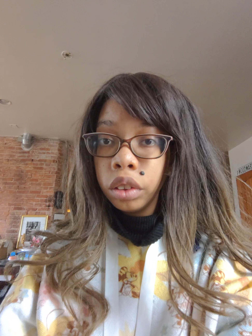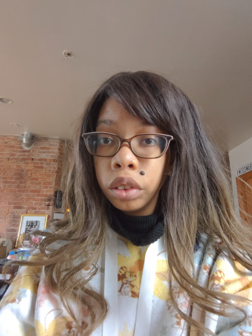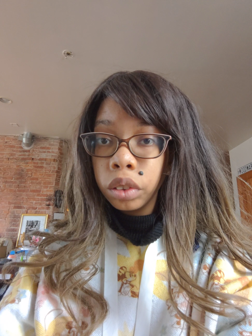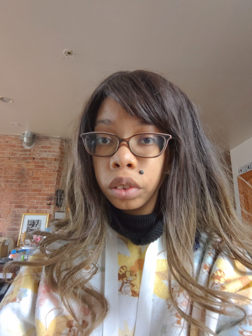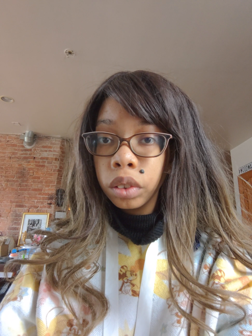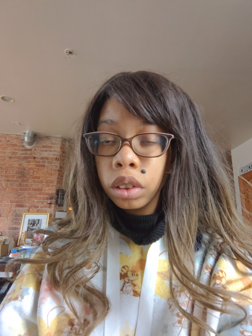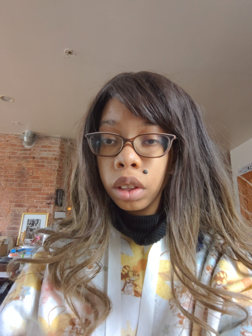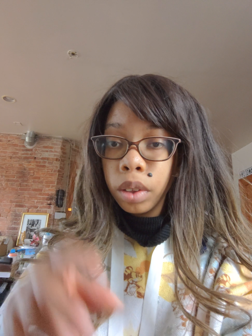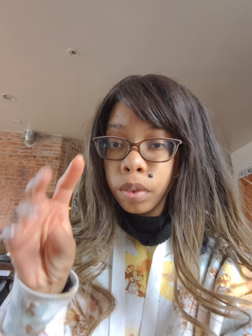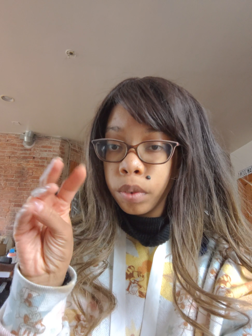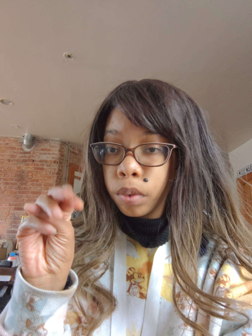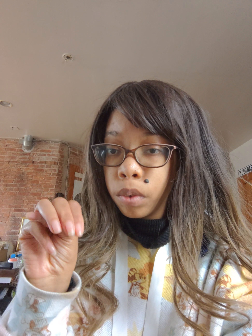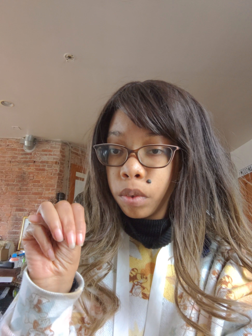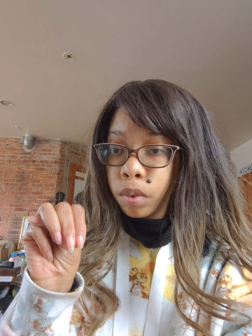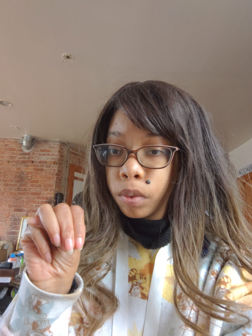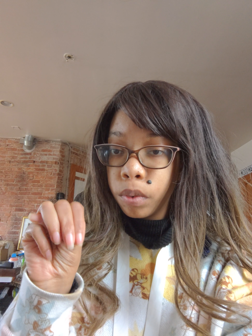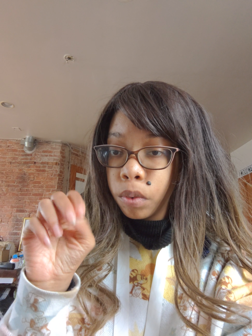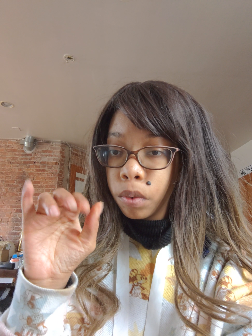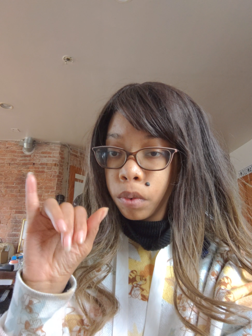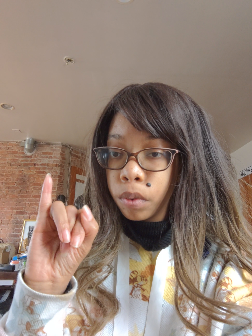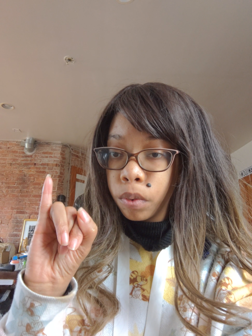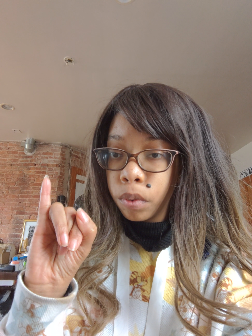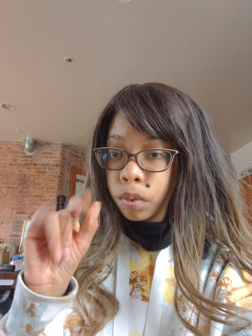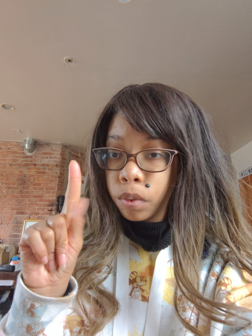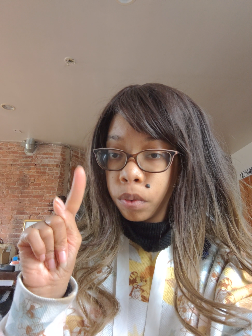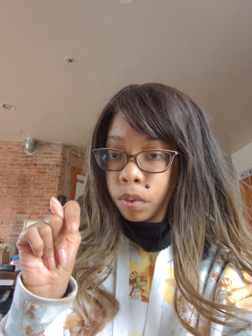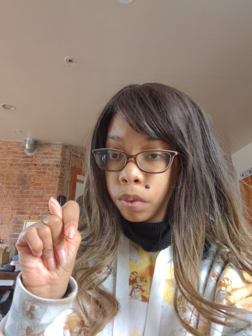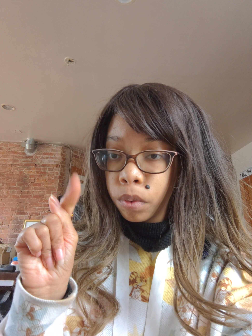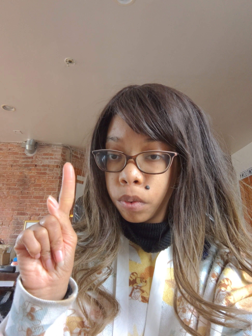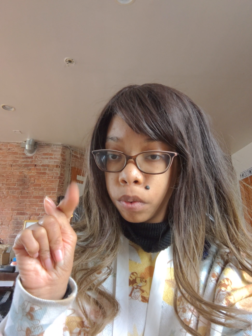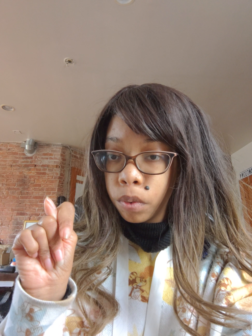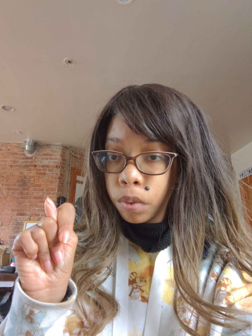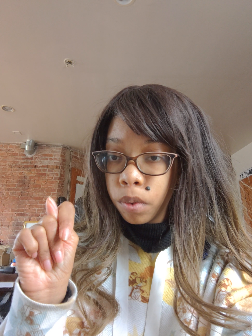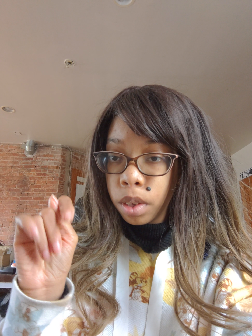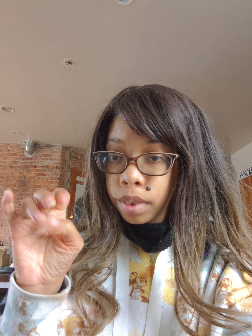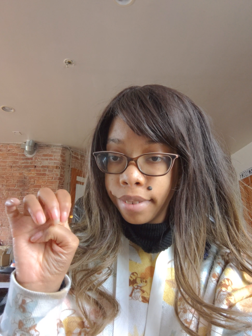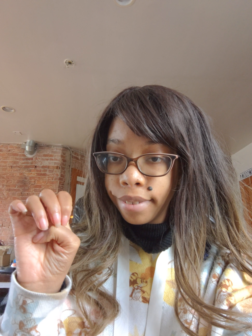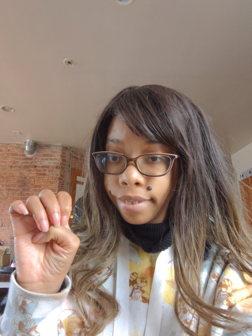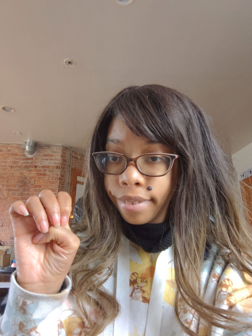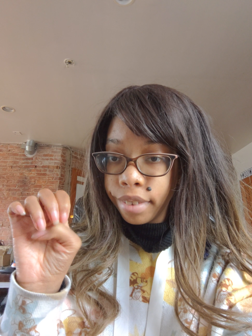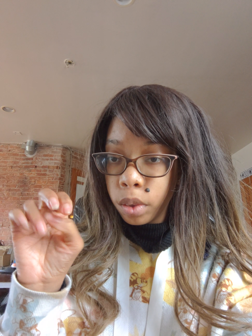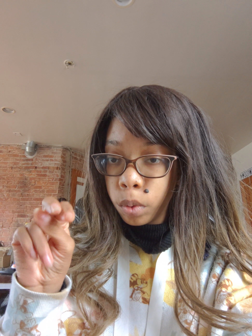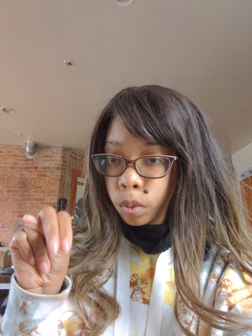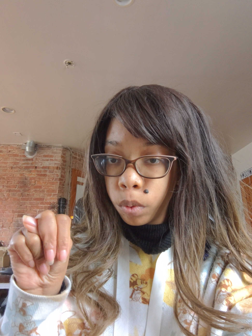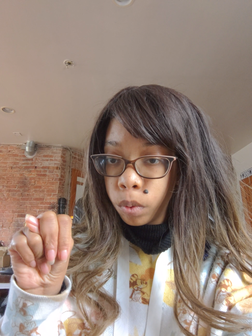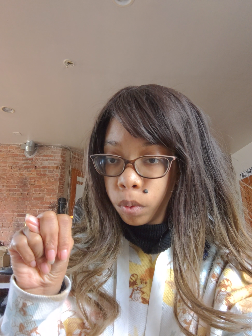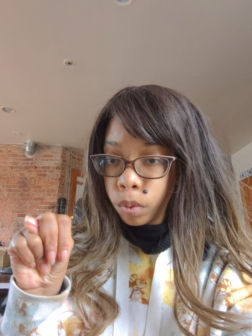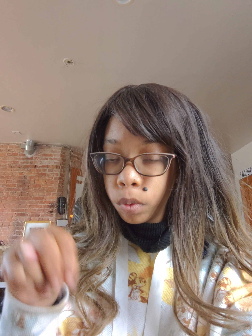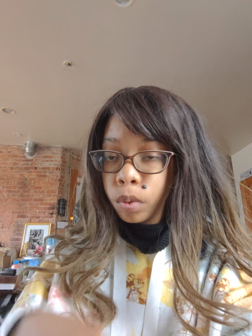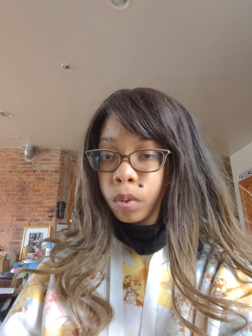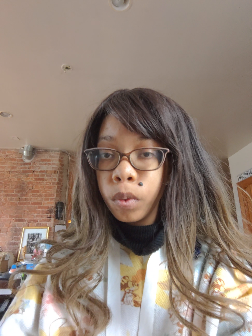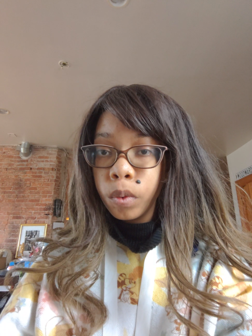mitten